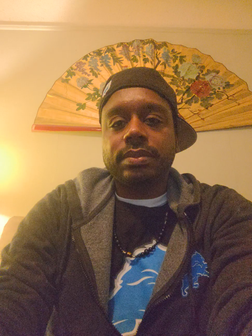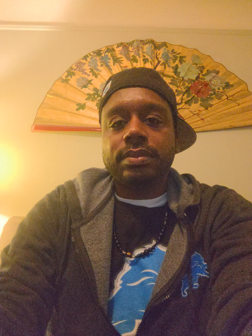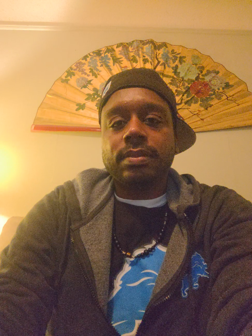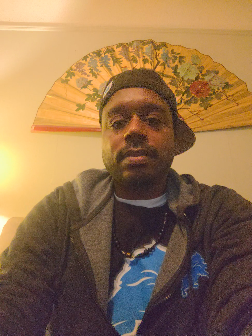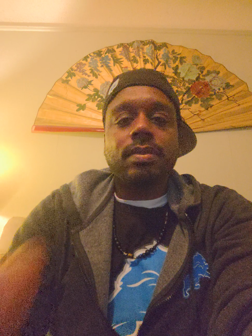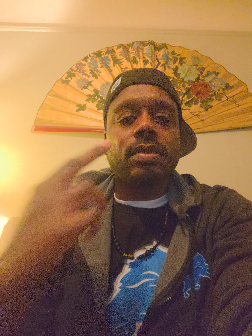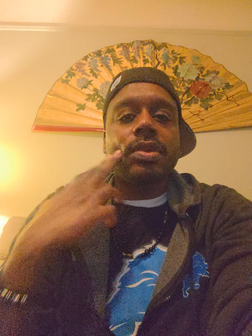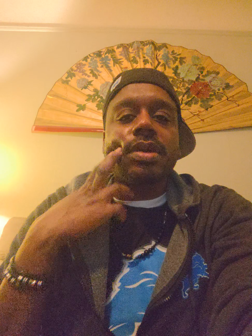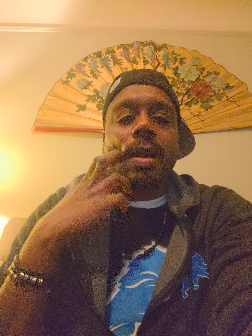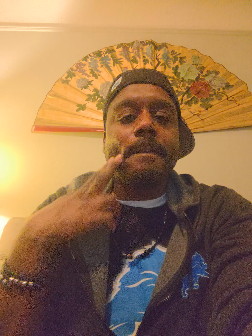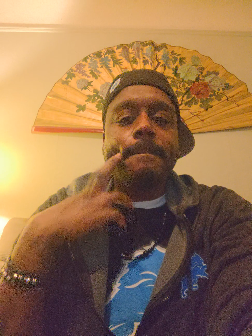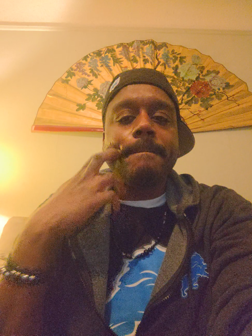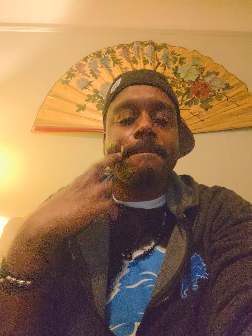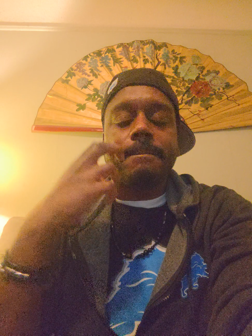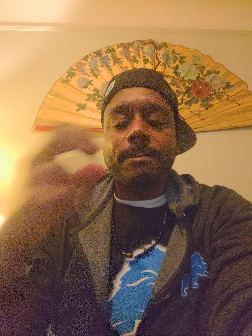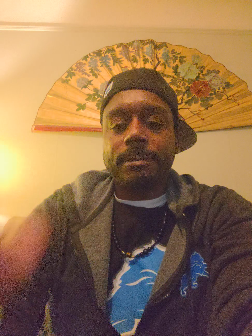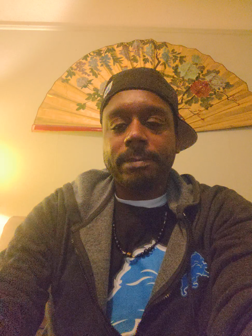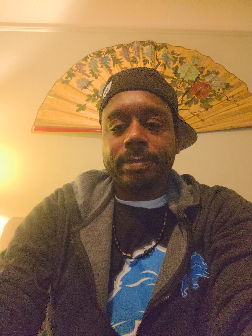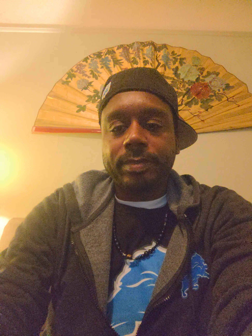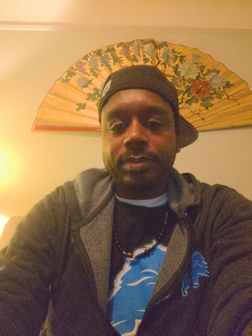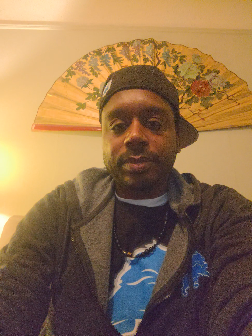gum